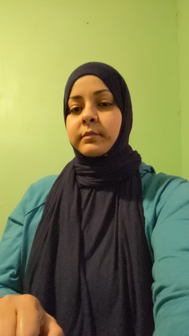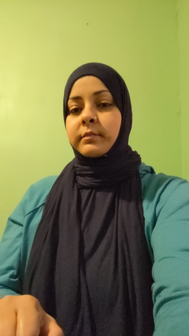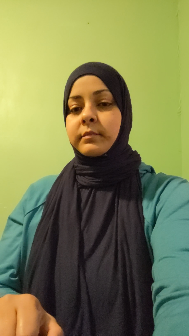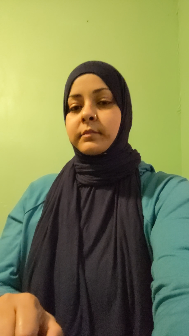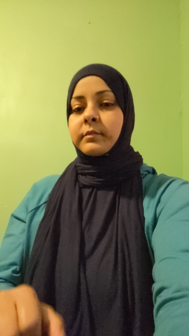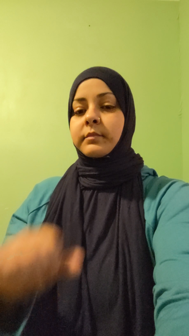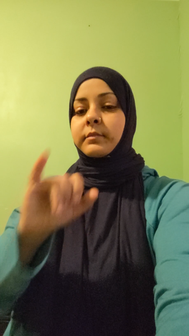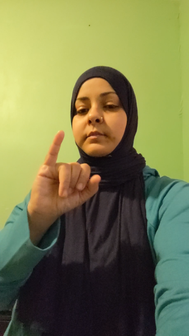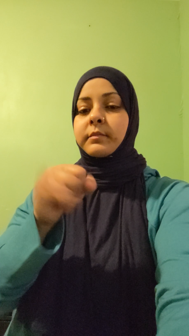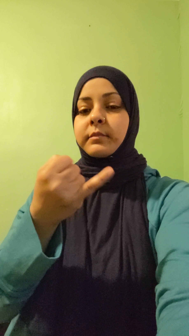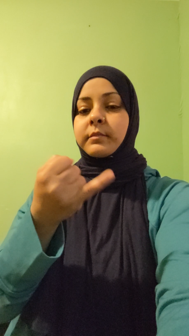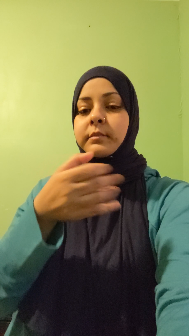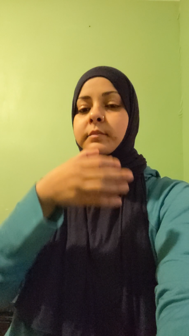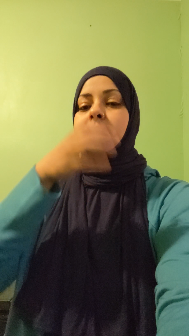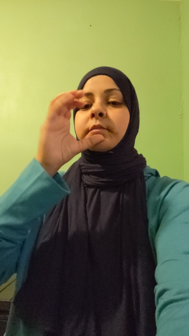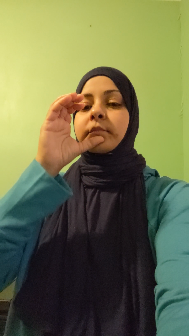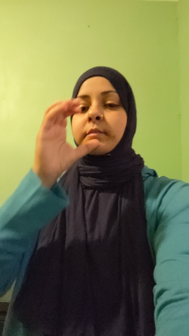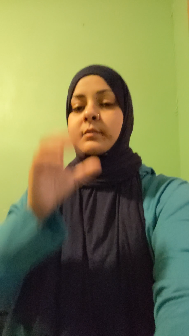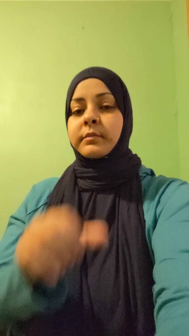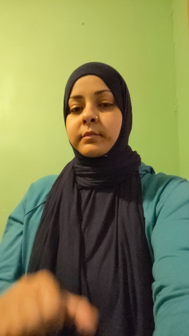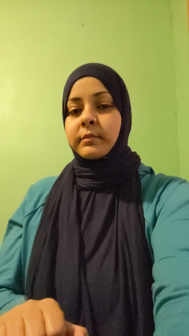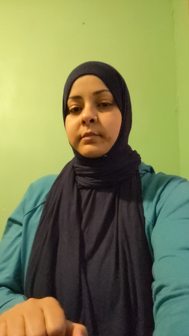juice